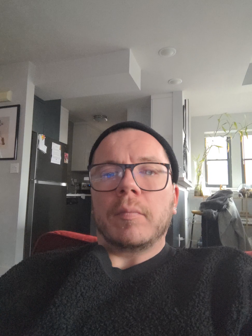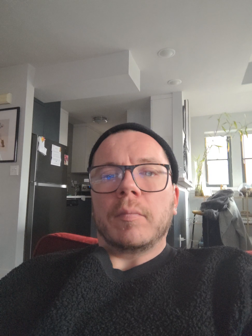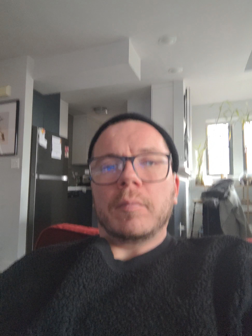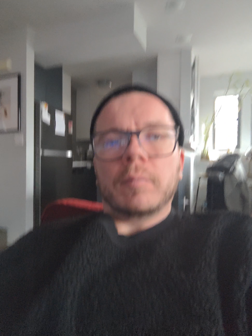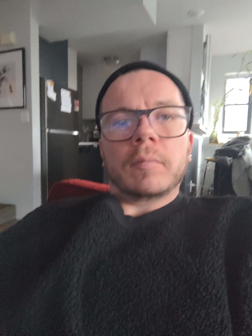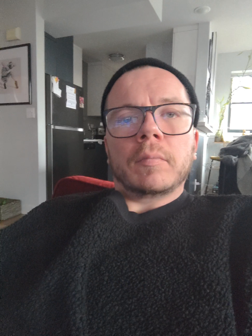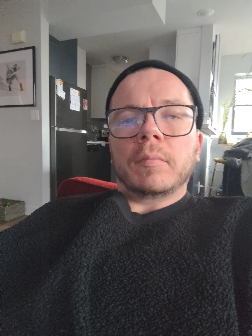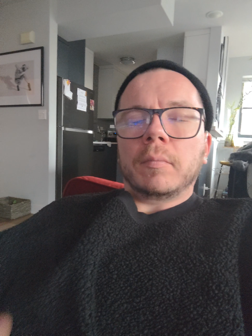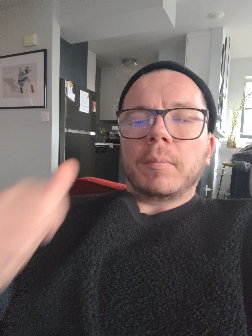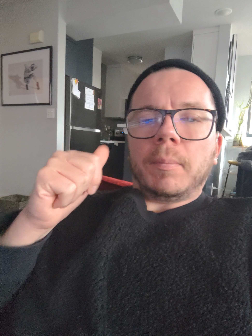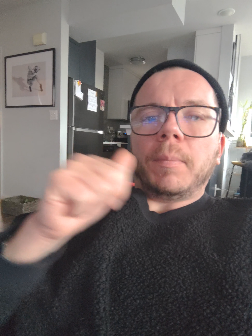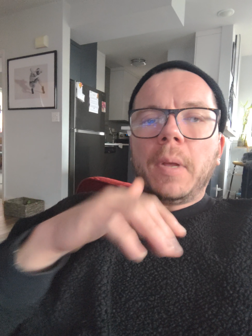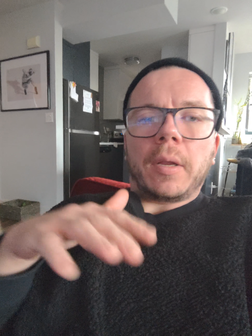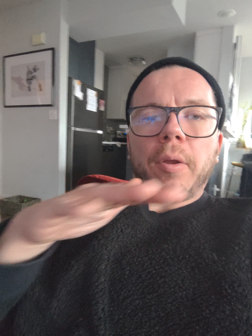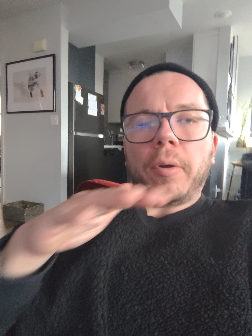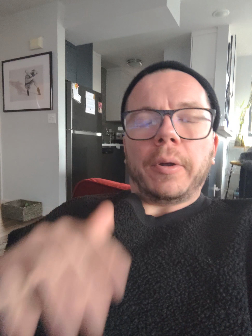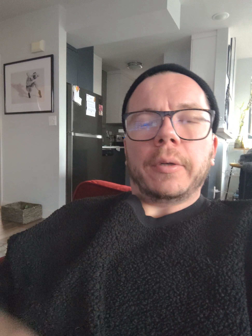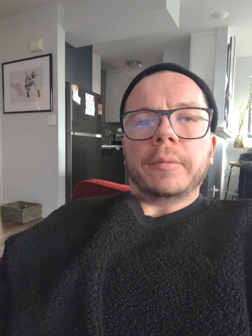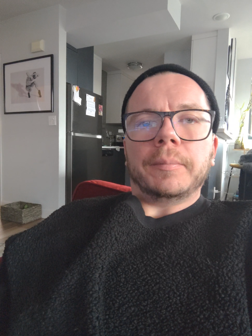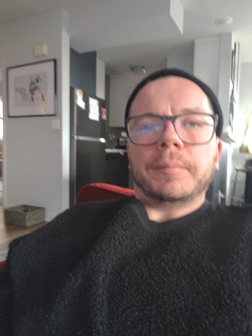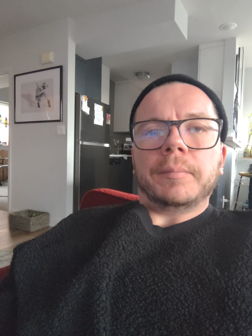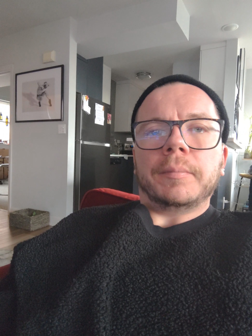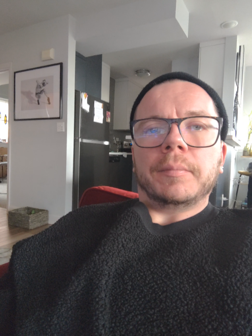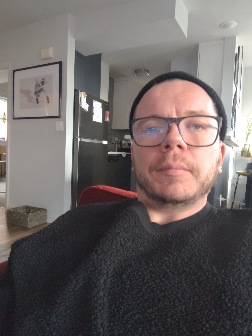backyard